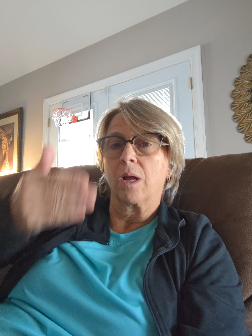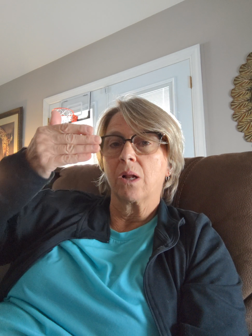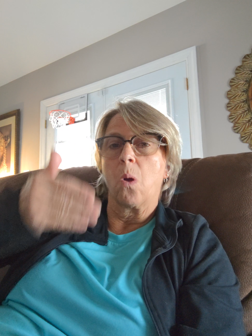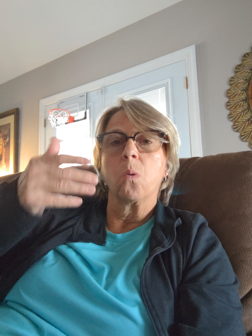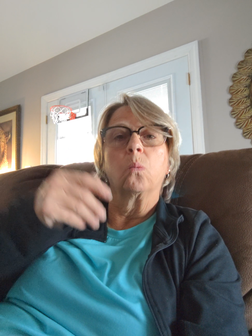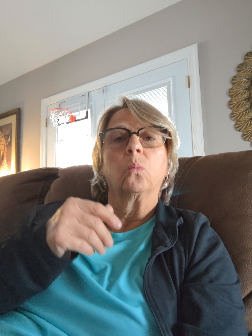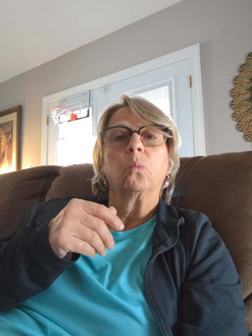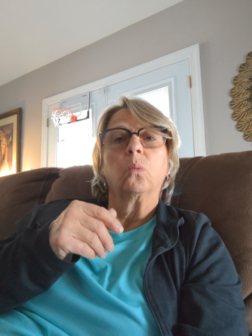window